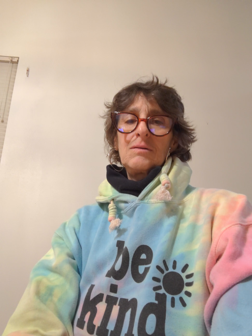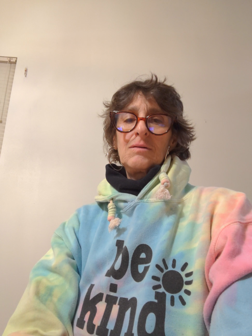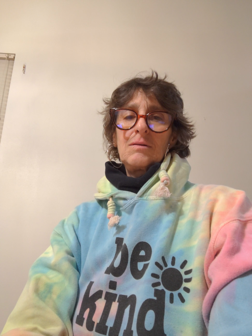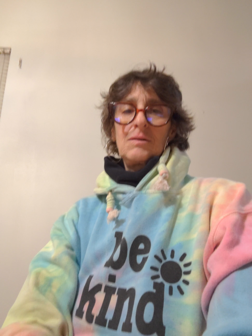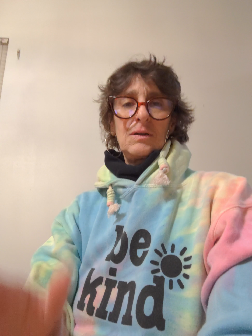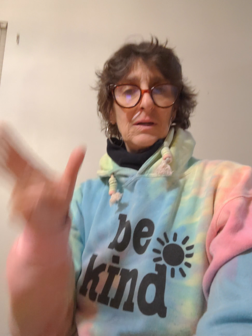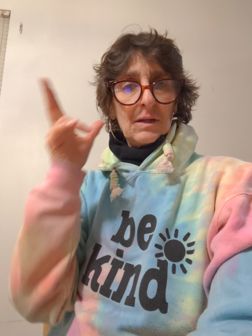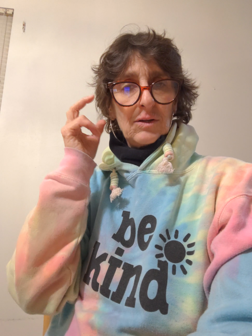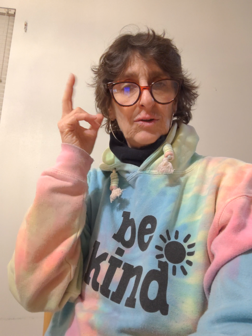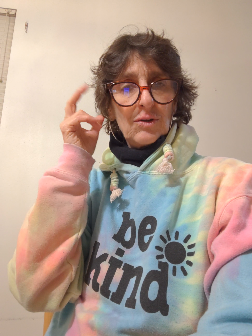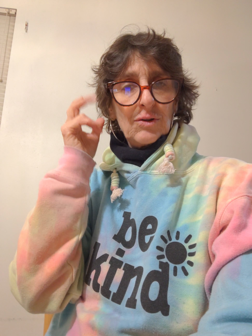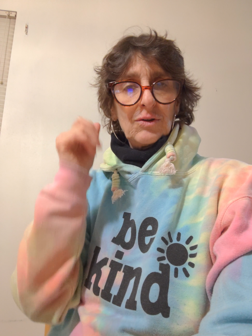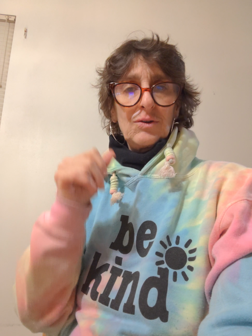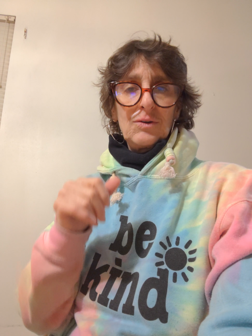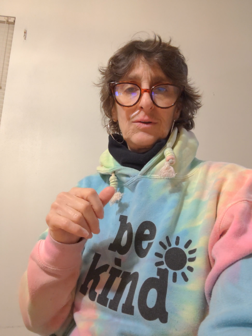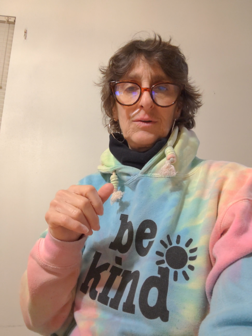hear